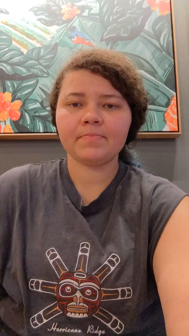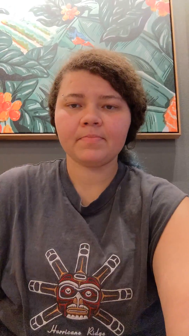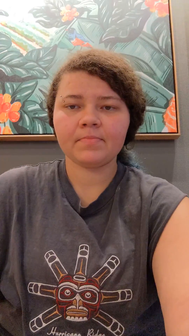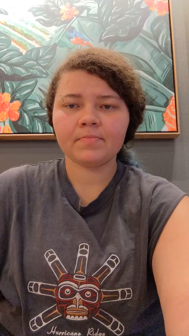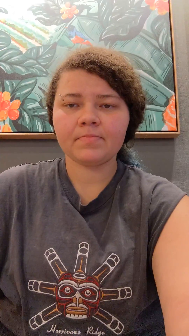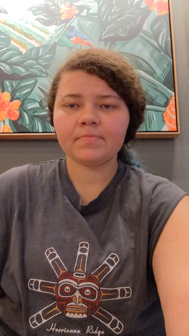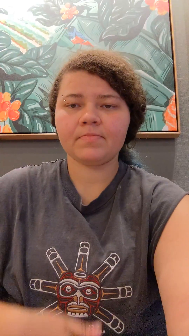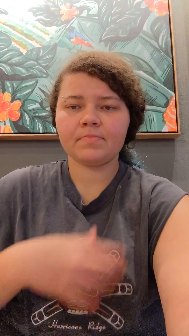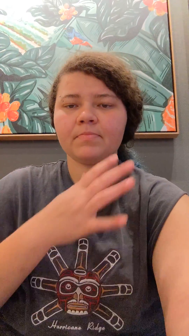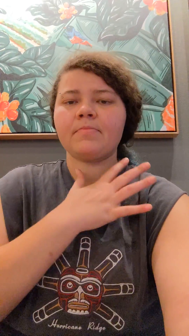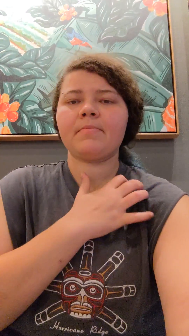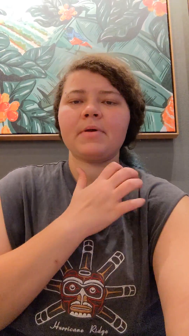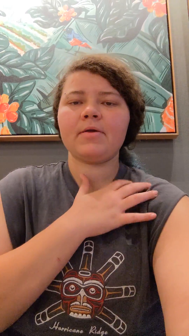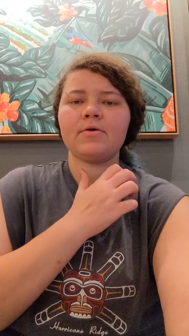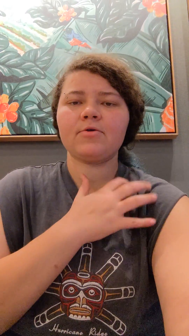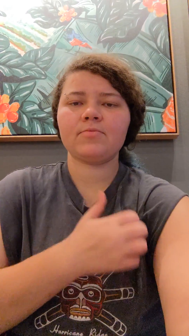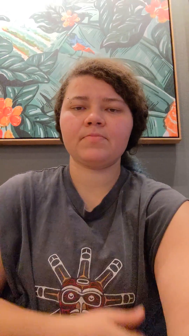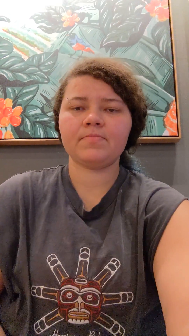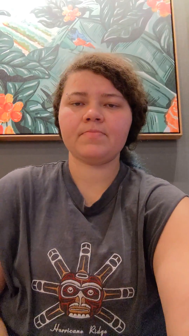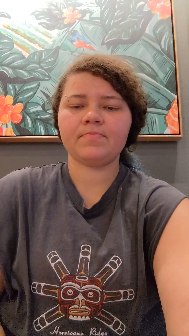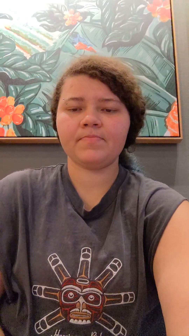bear